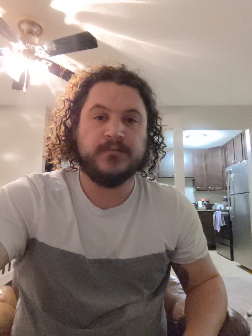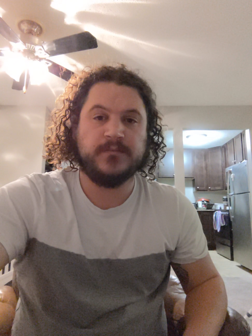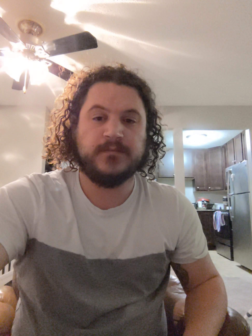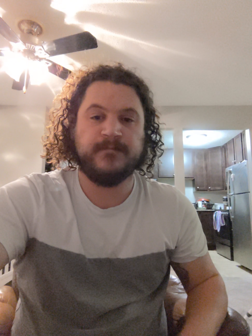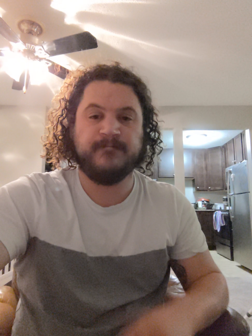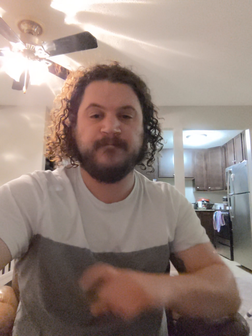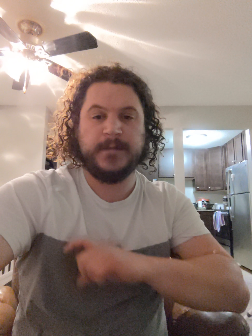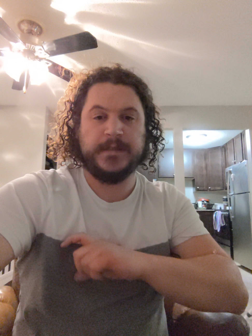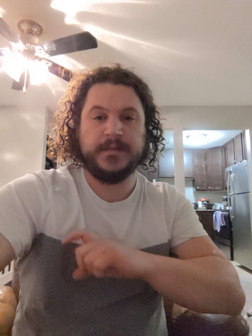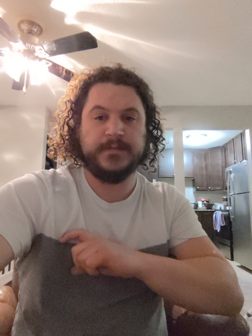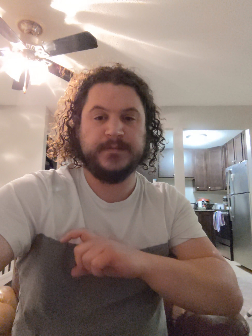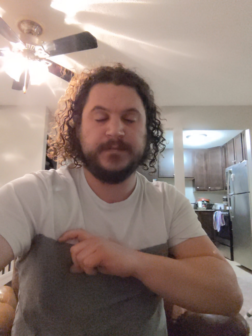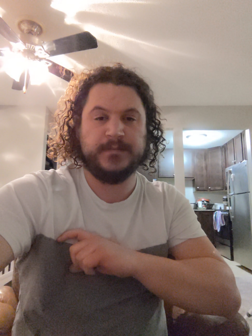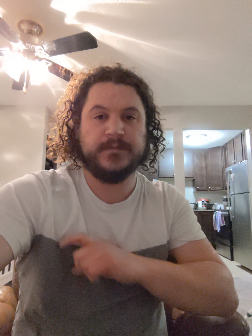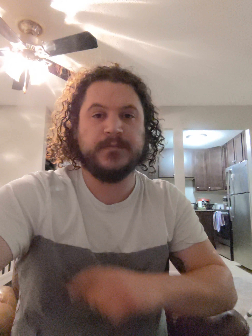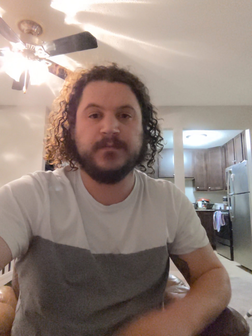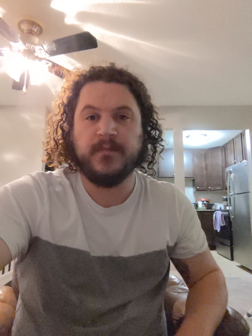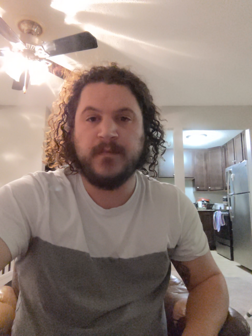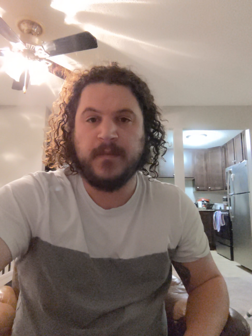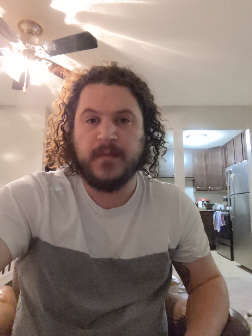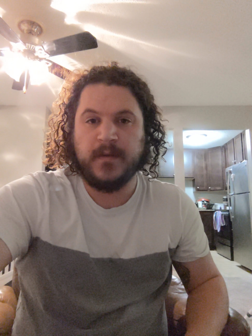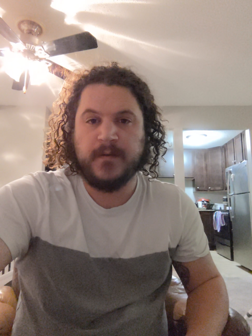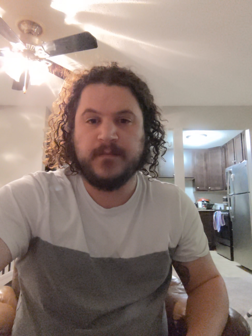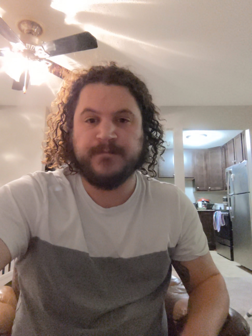police